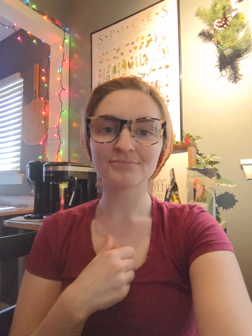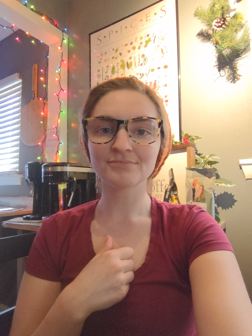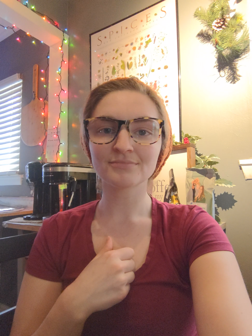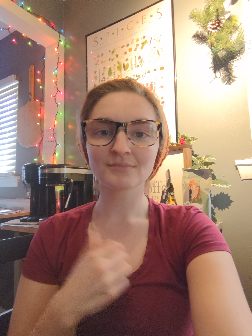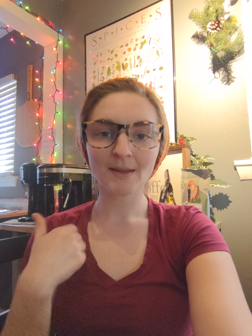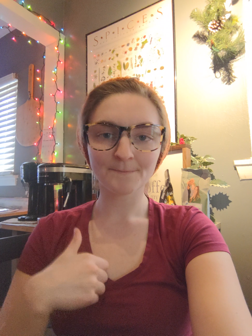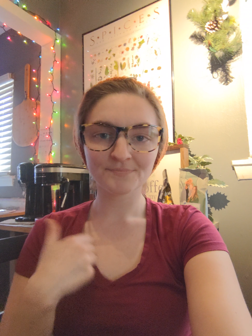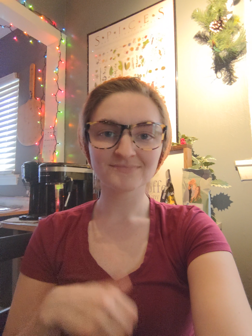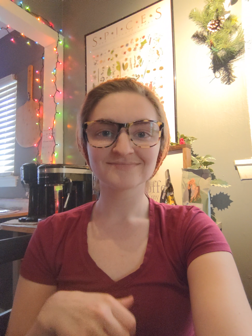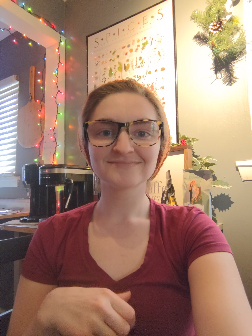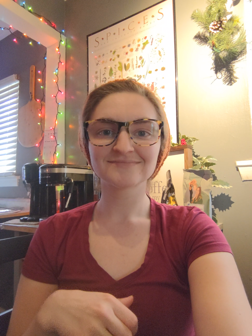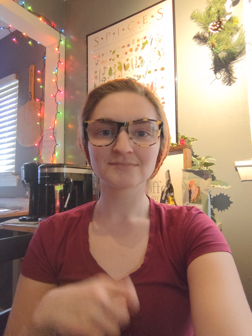bath